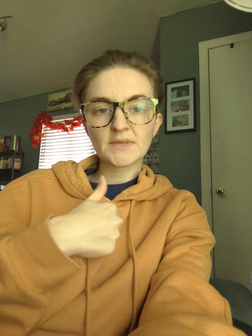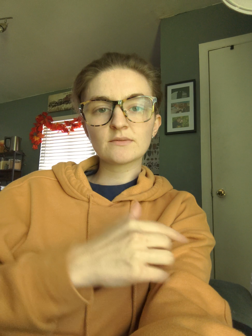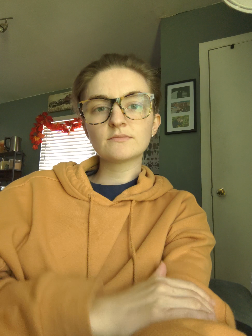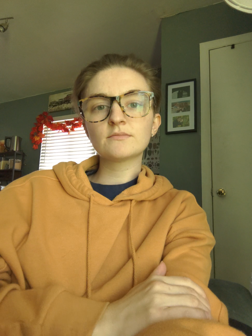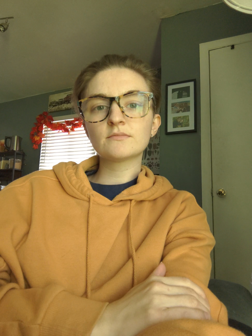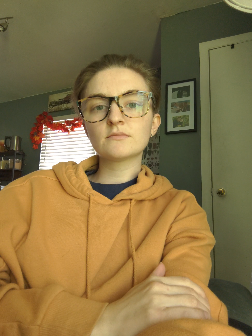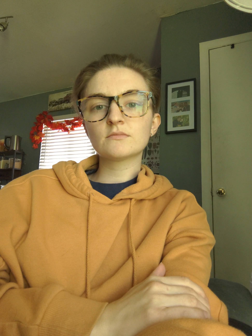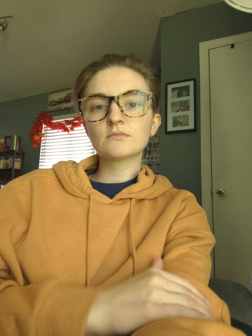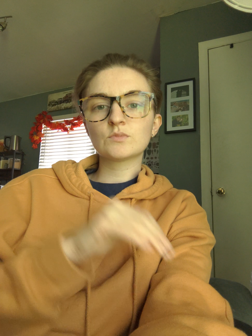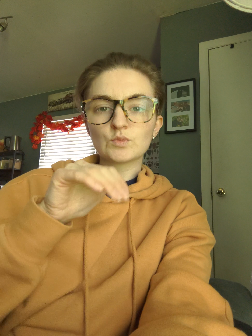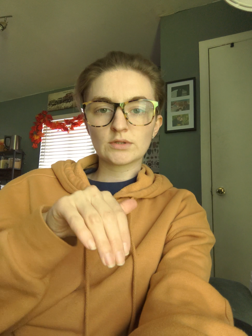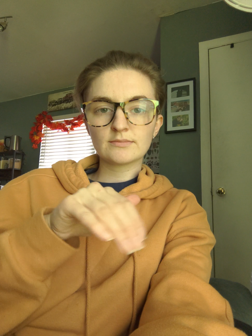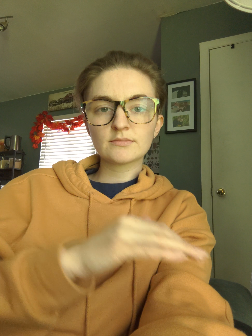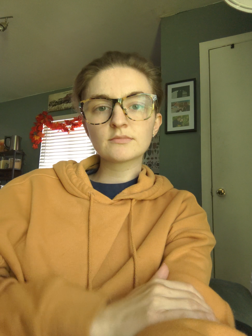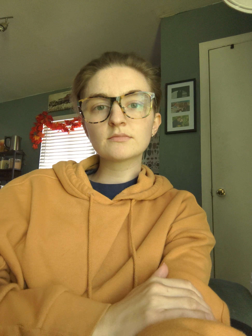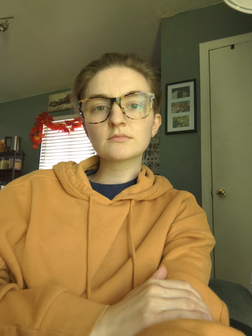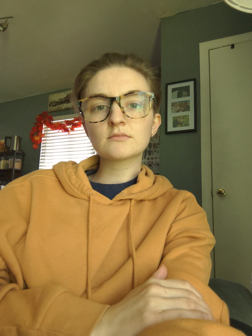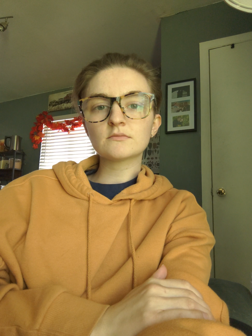doctor